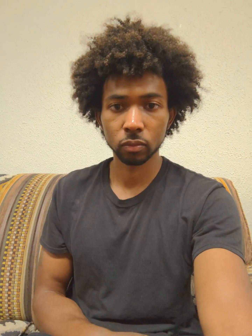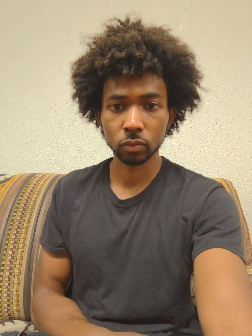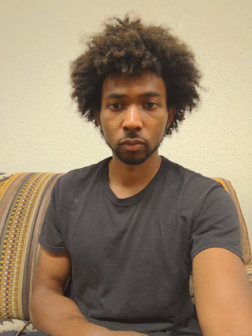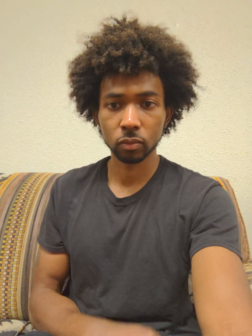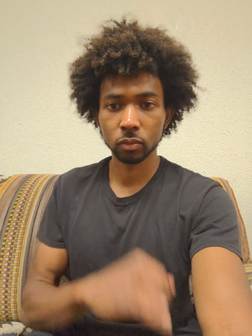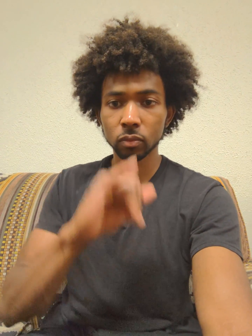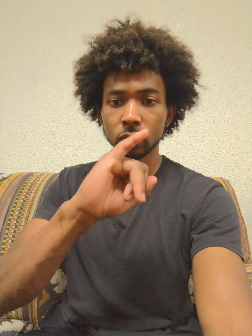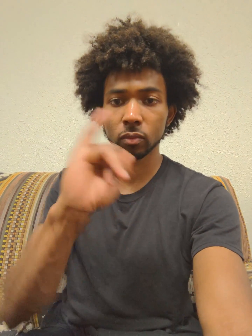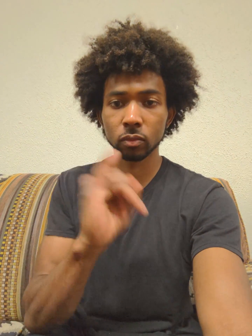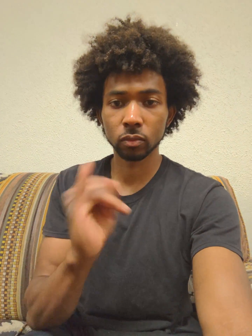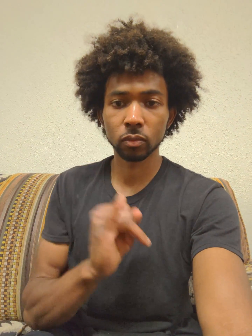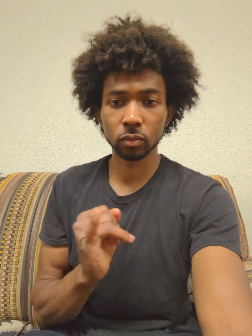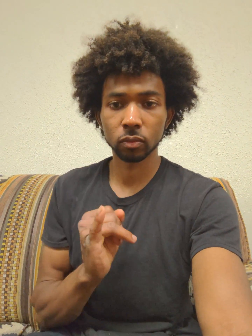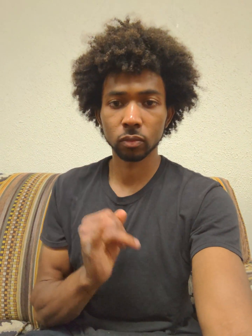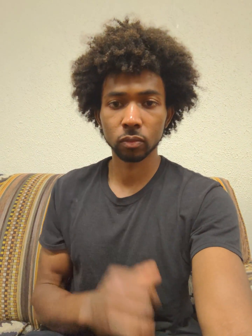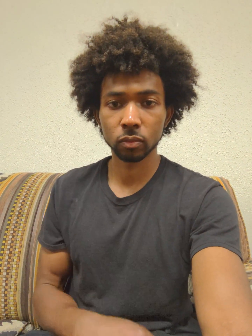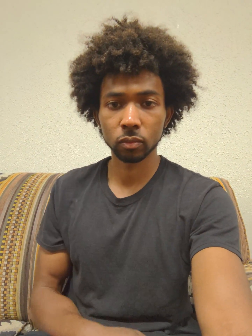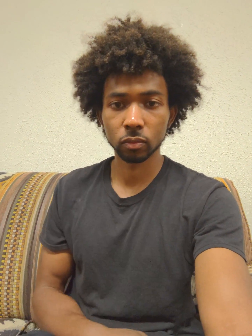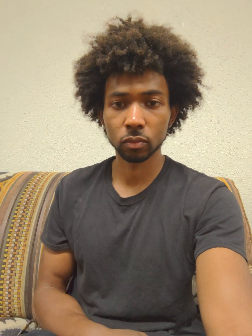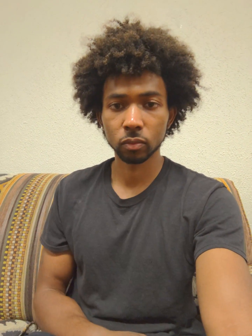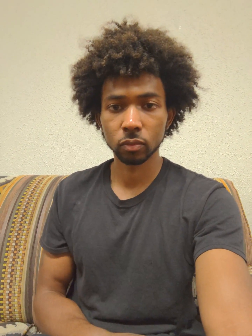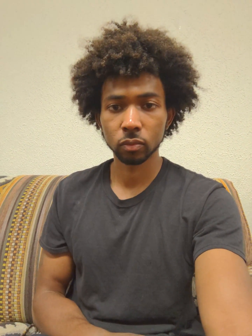draw